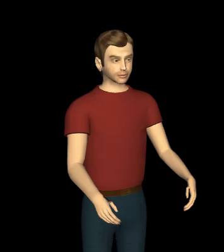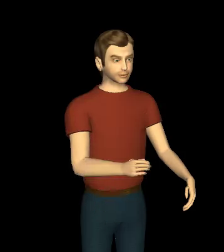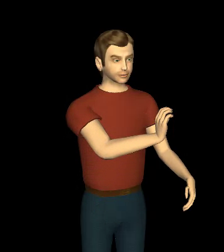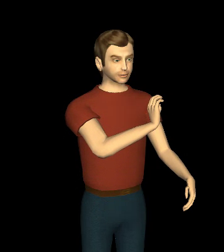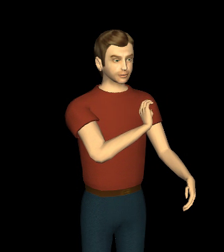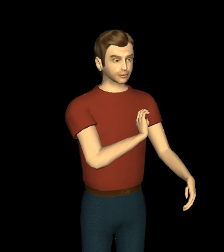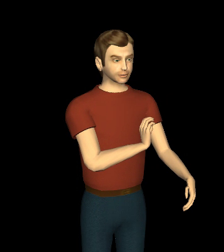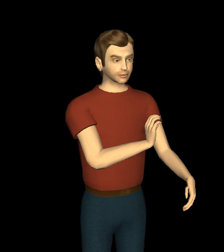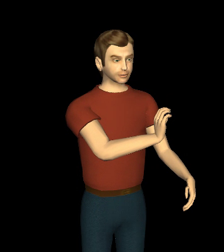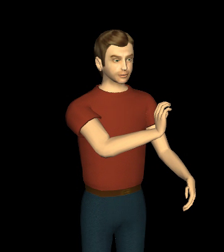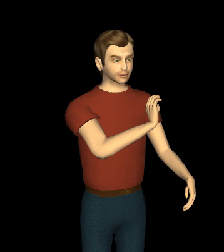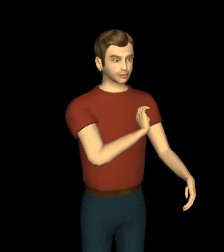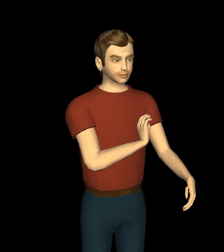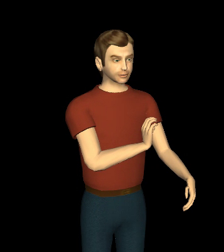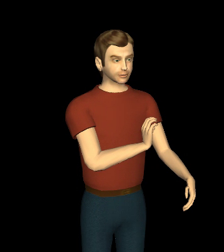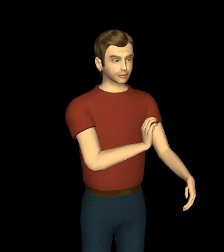يحاول